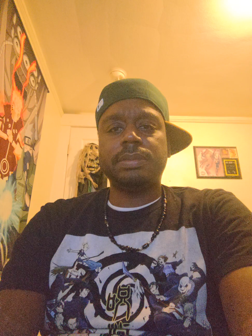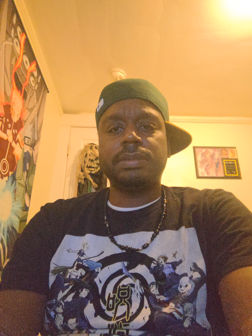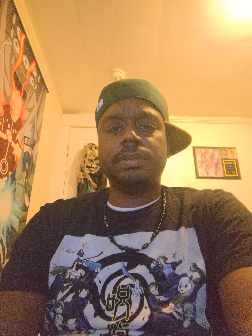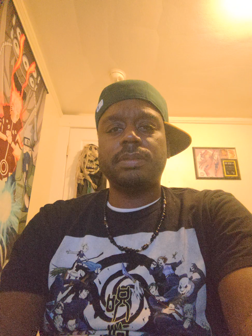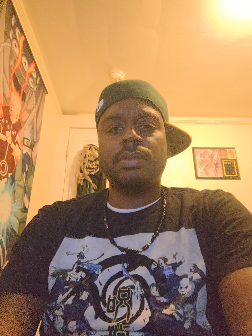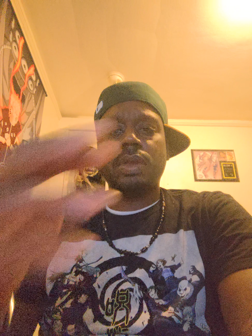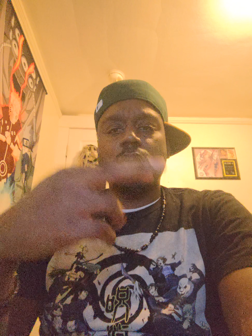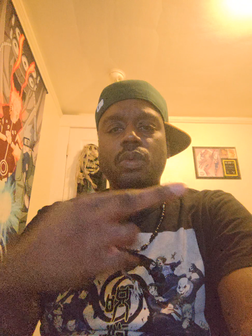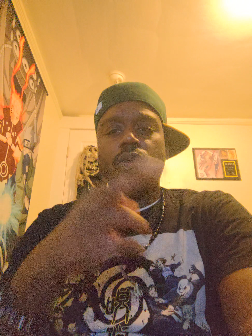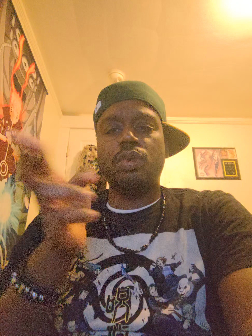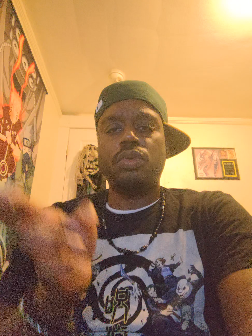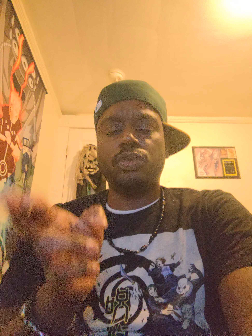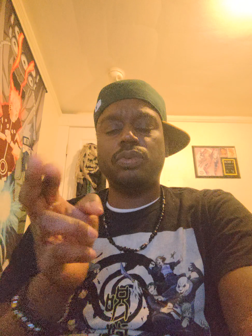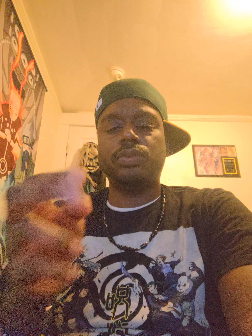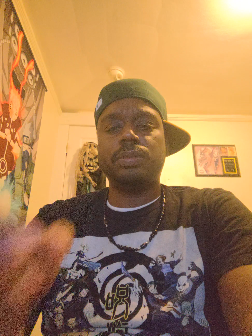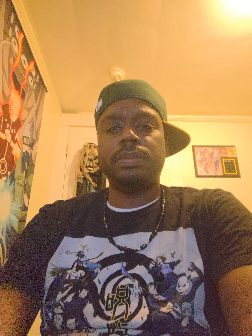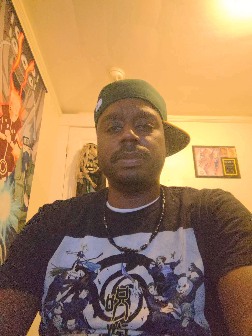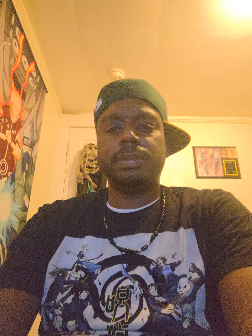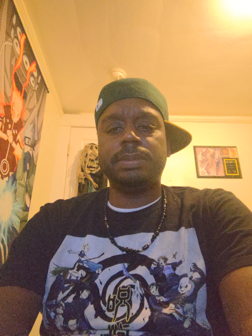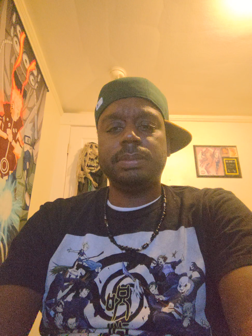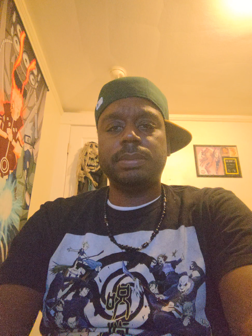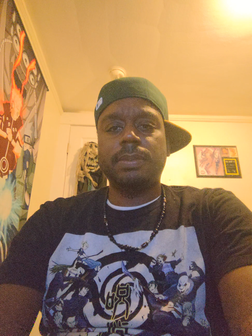room